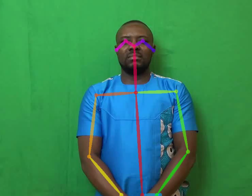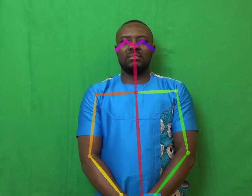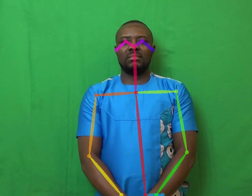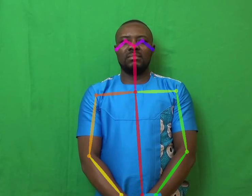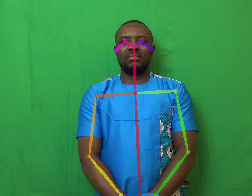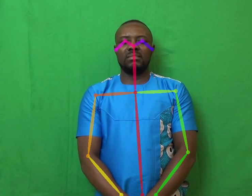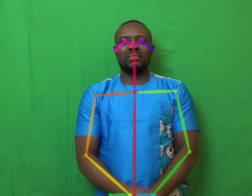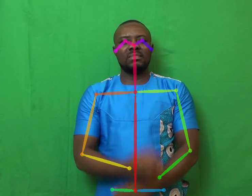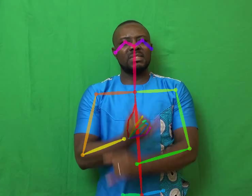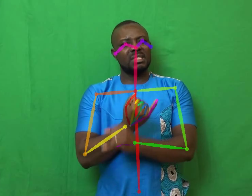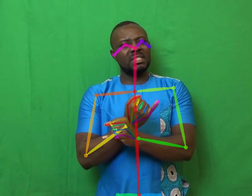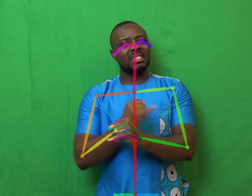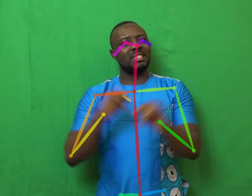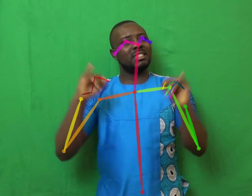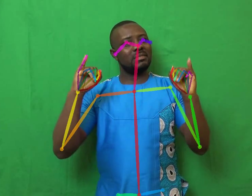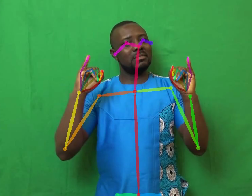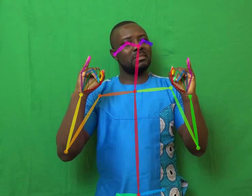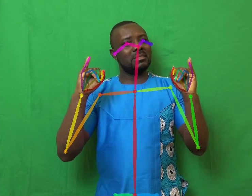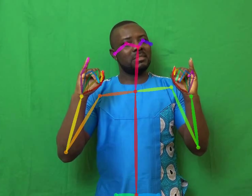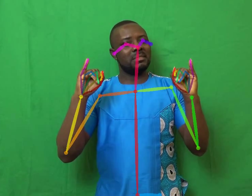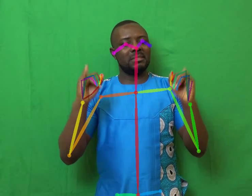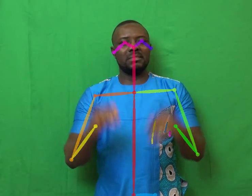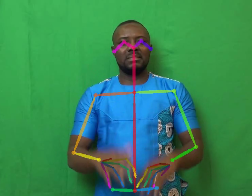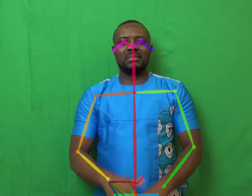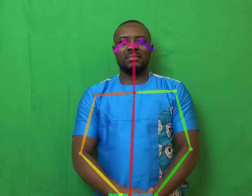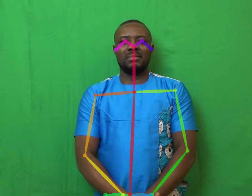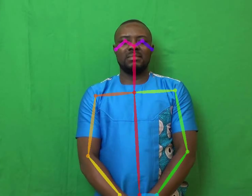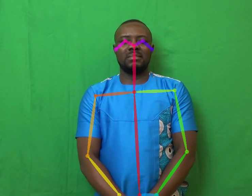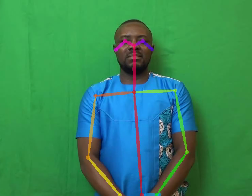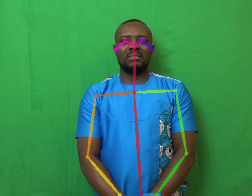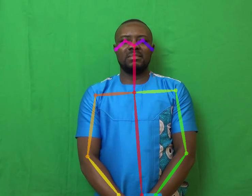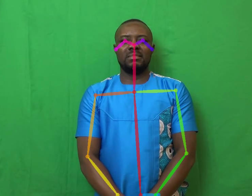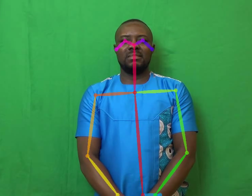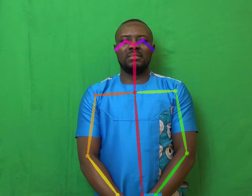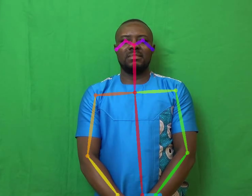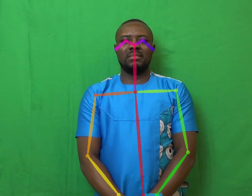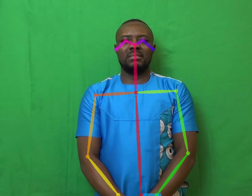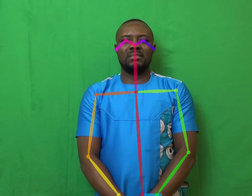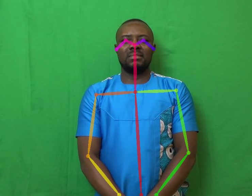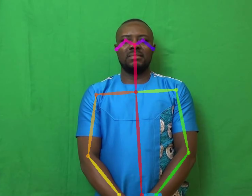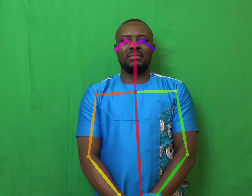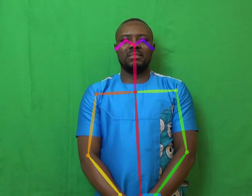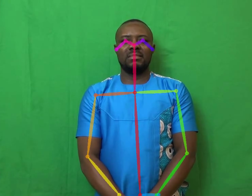independent